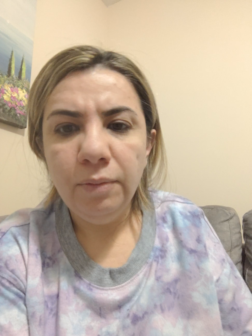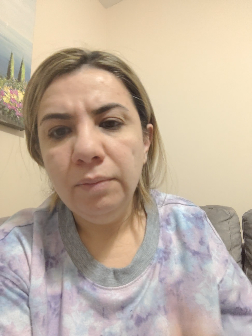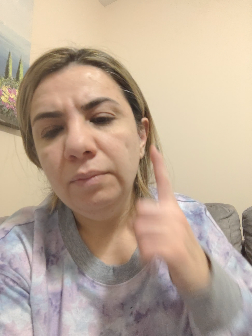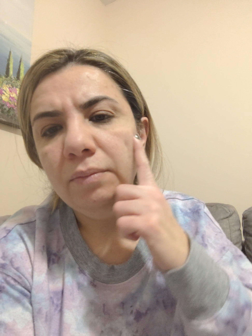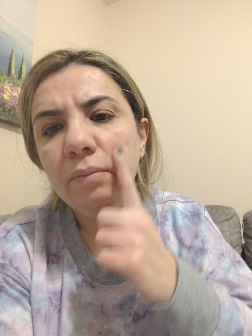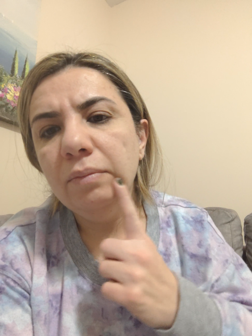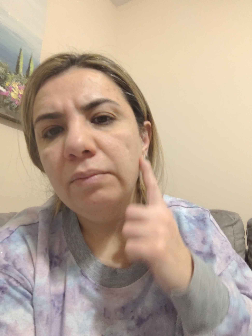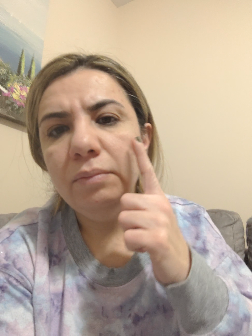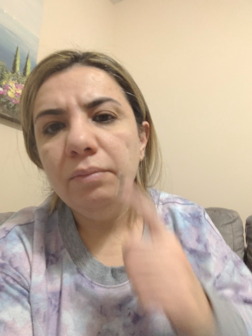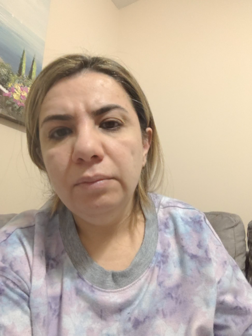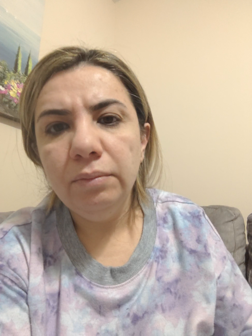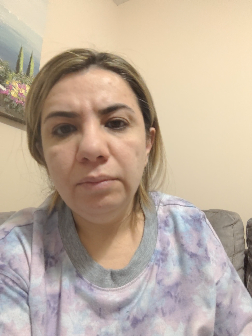cheek